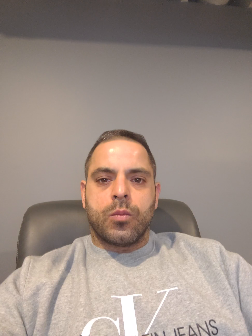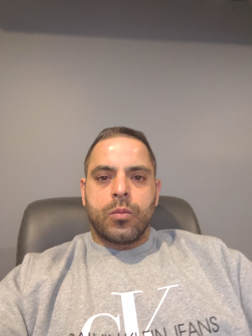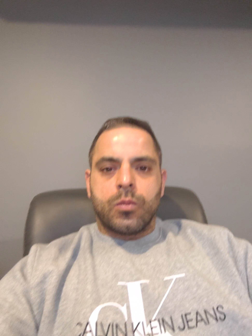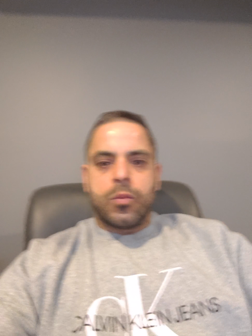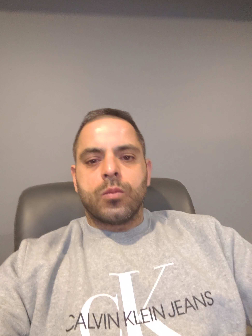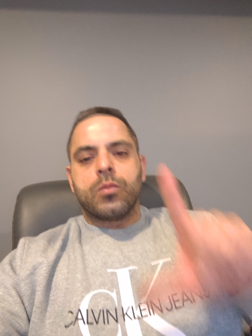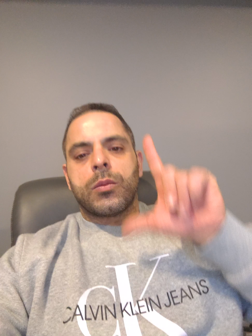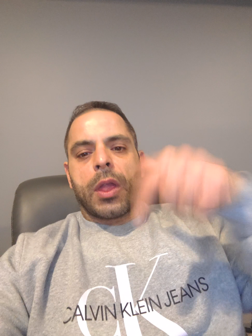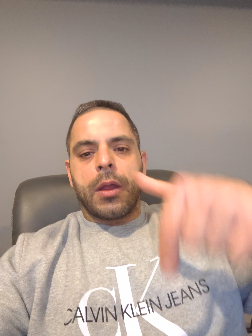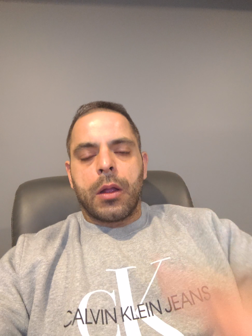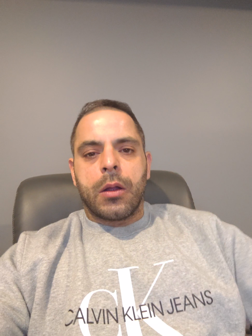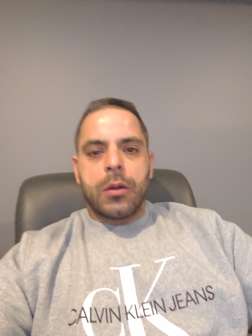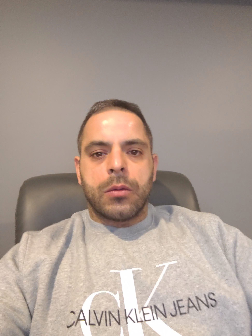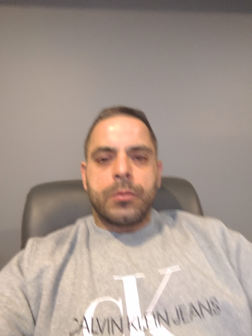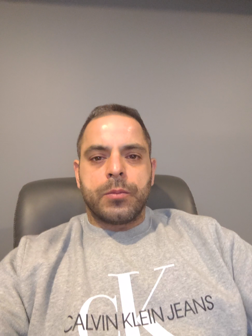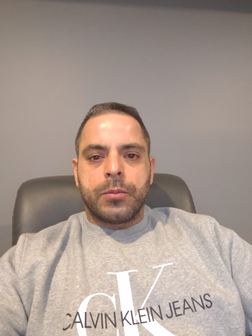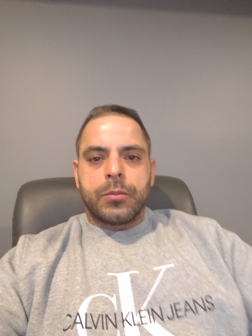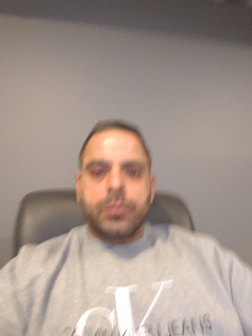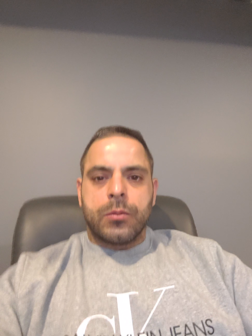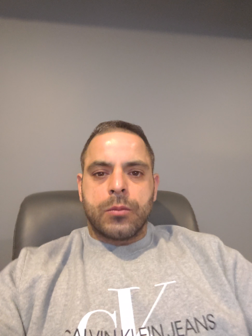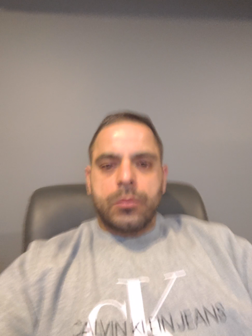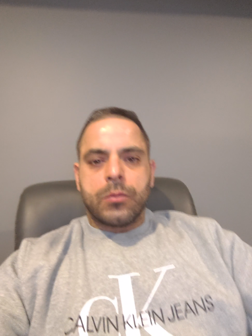later